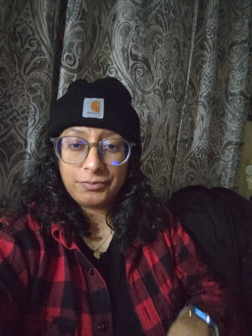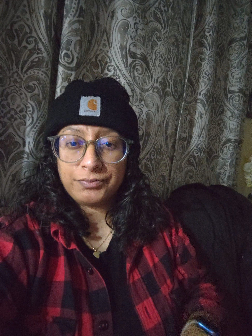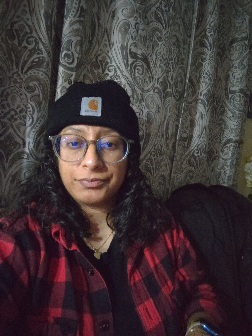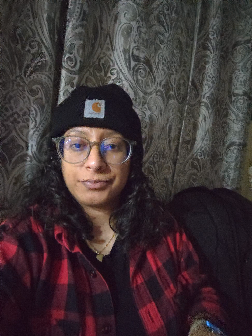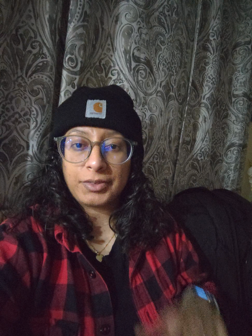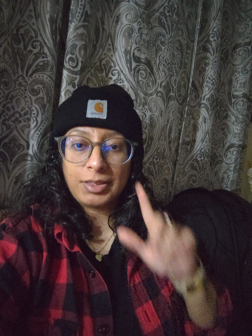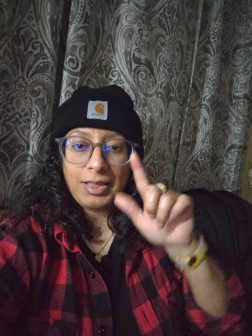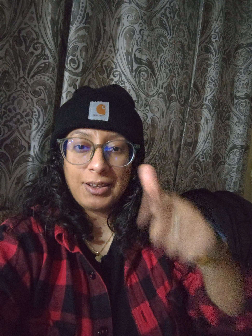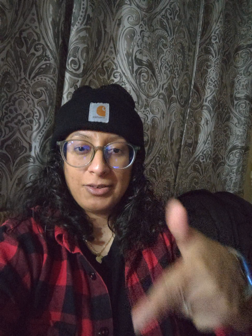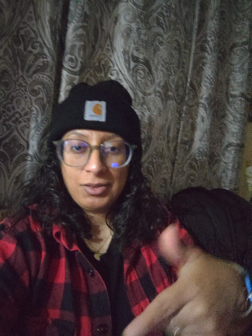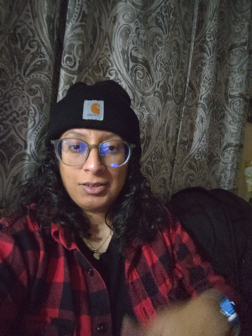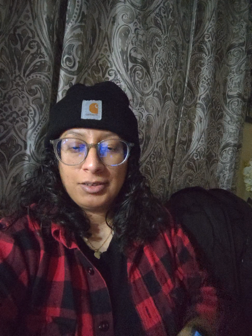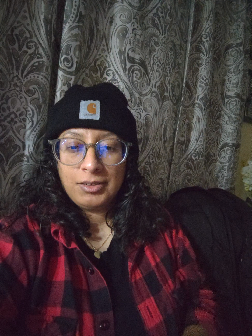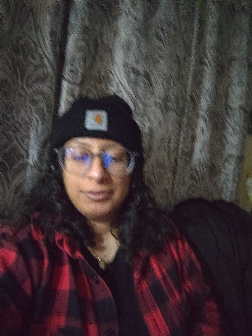later